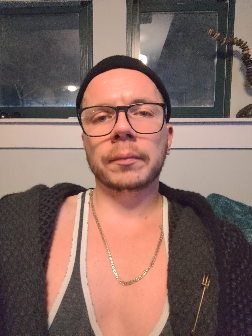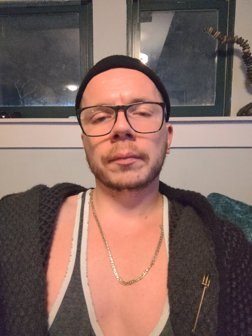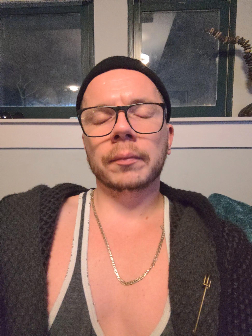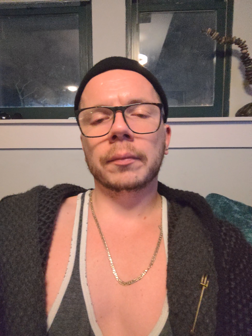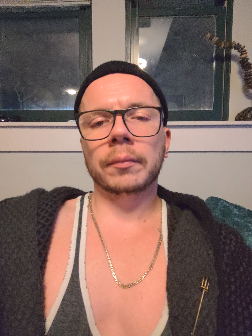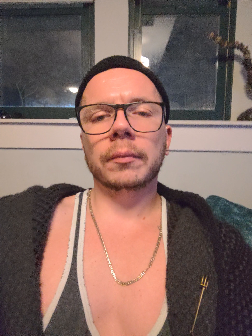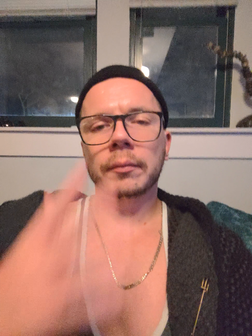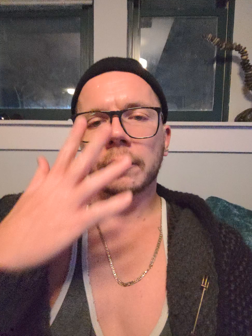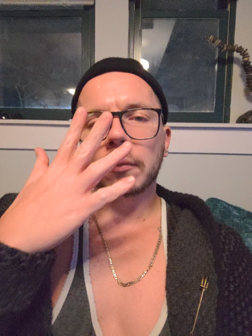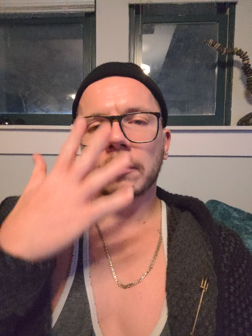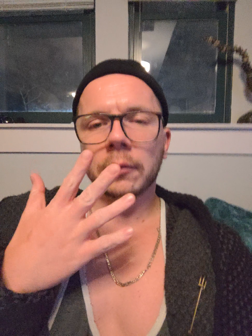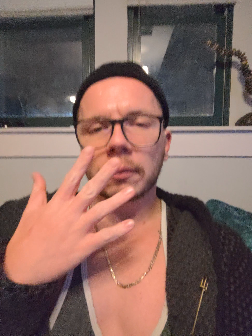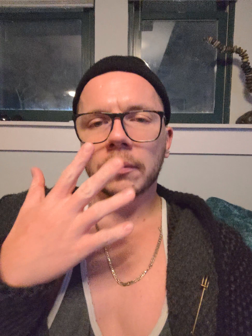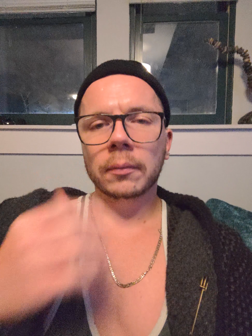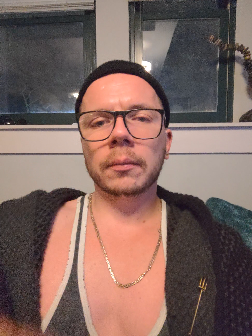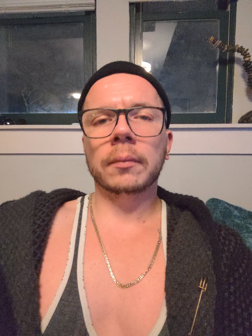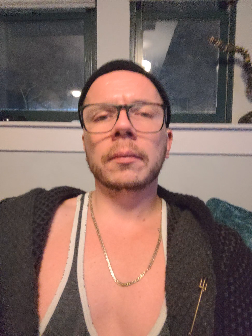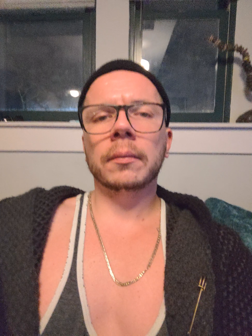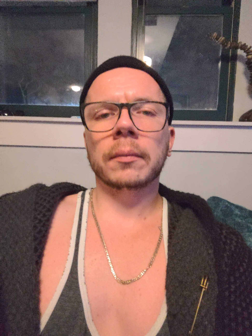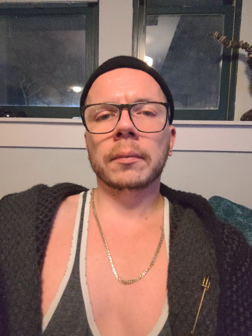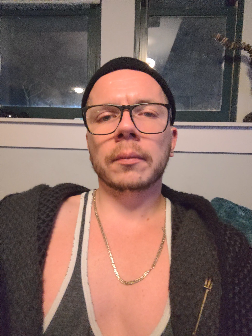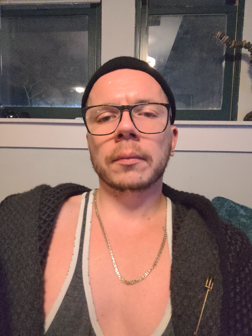sad